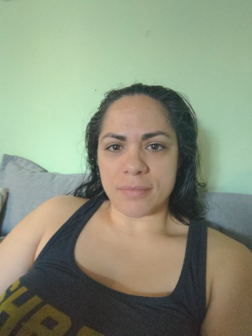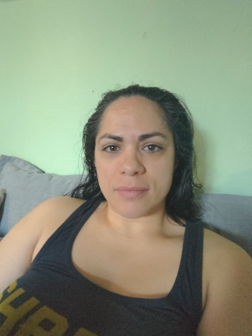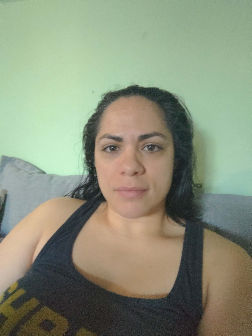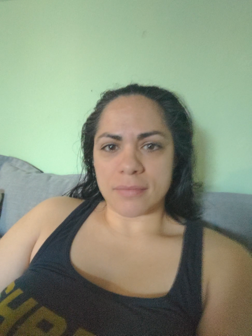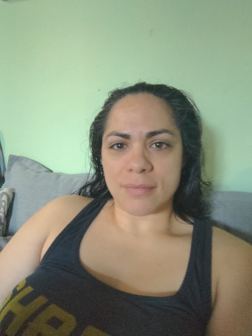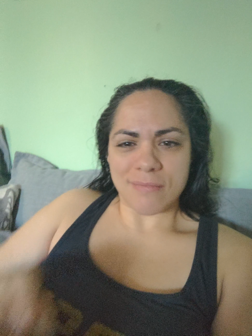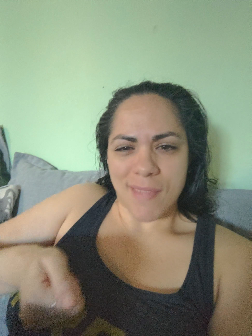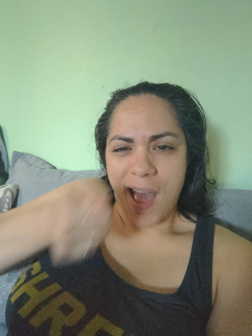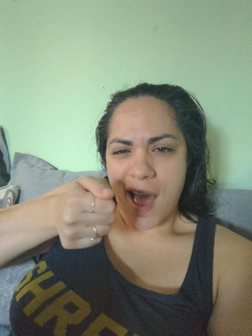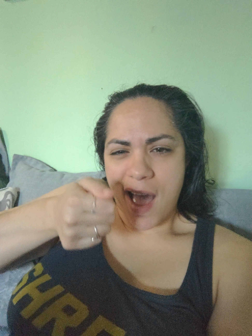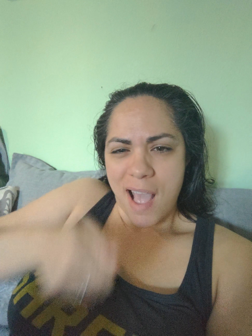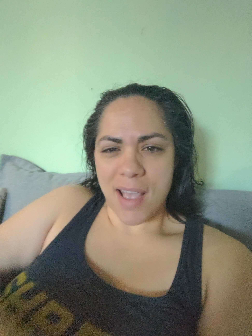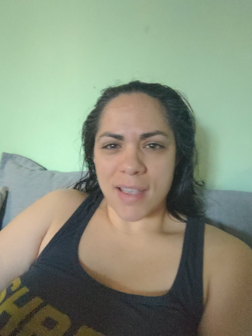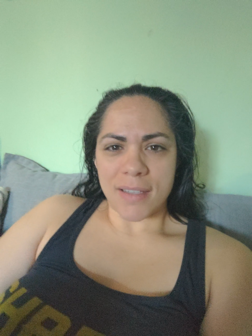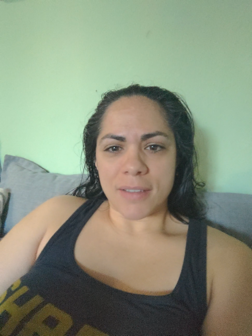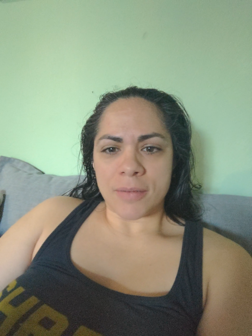hide